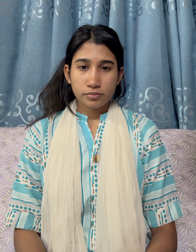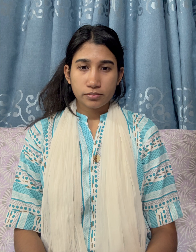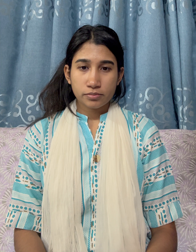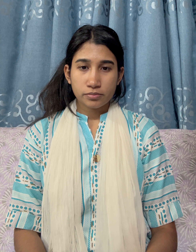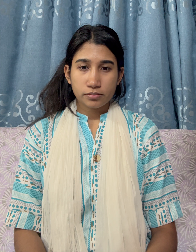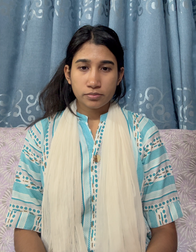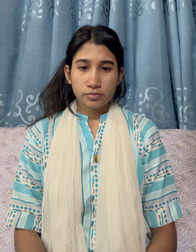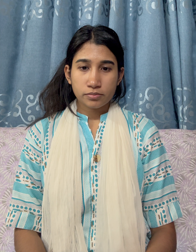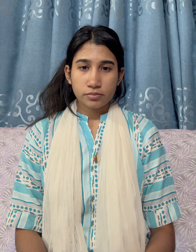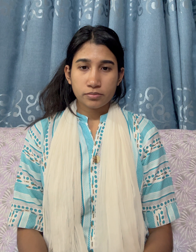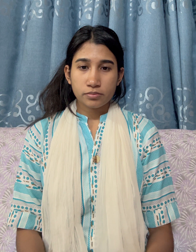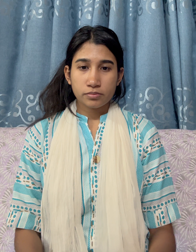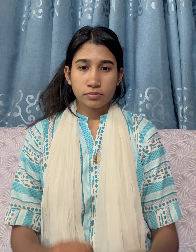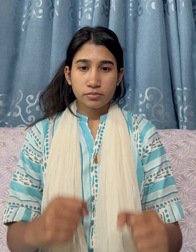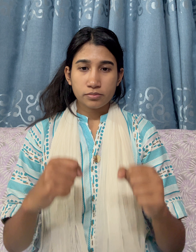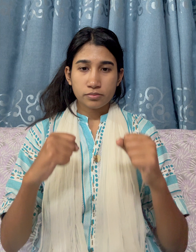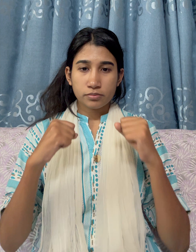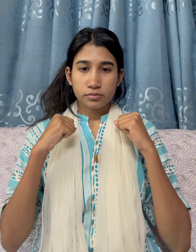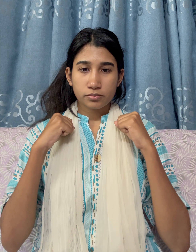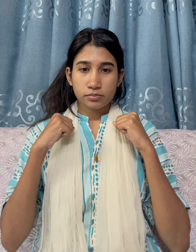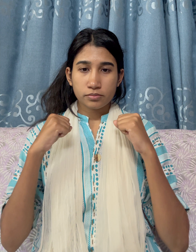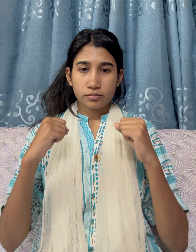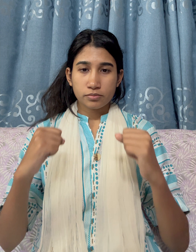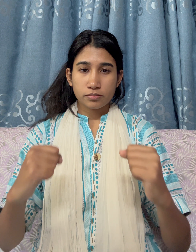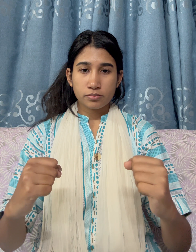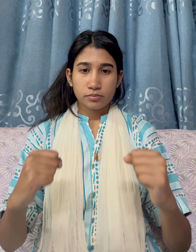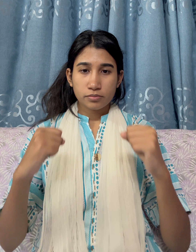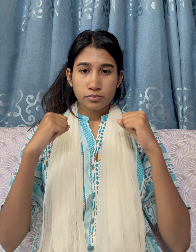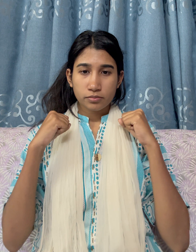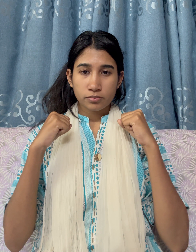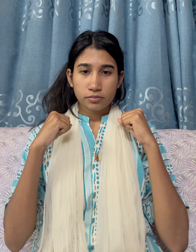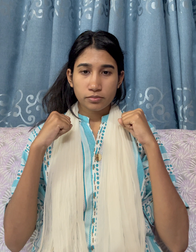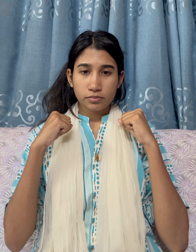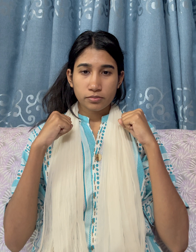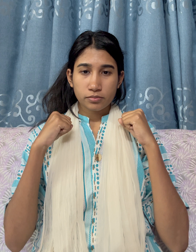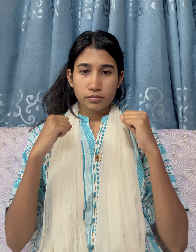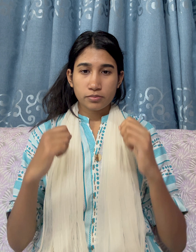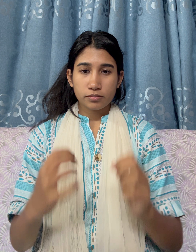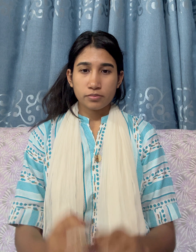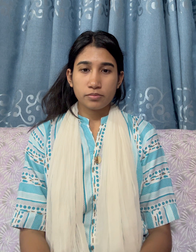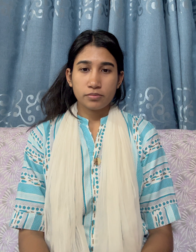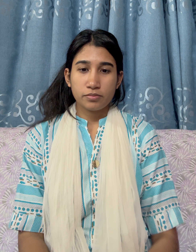ব্যায়াম